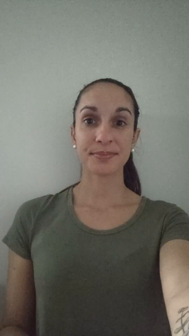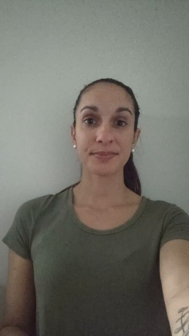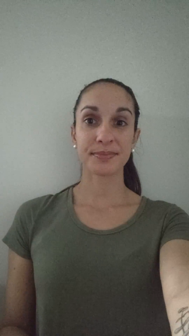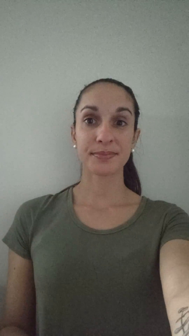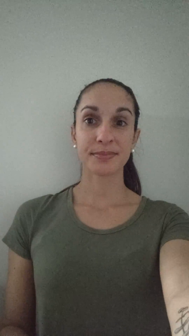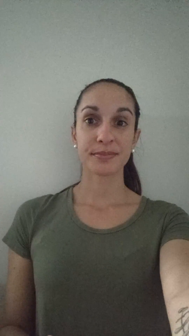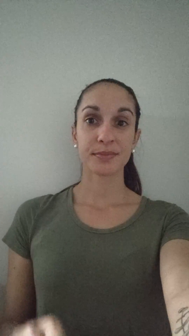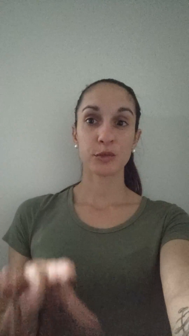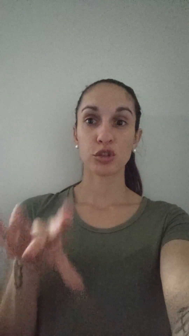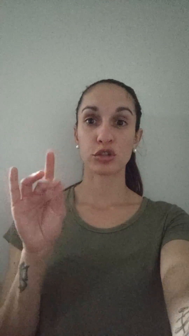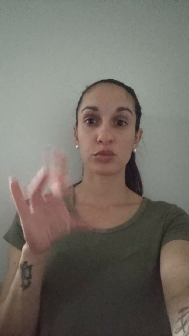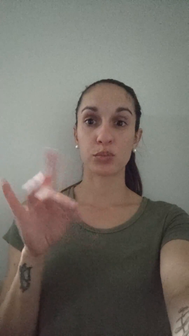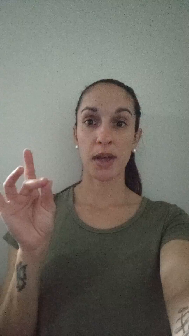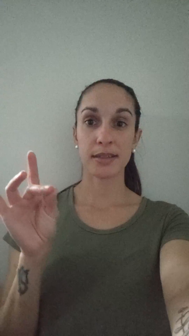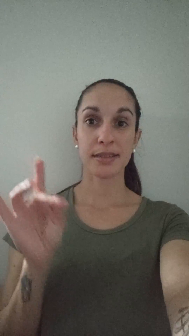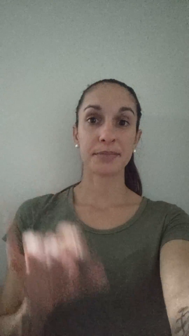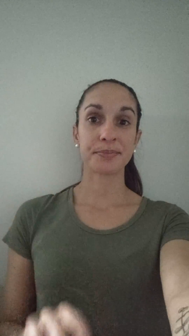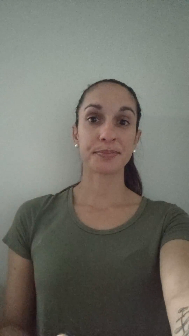choose